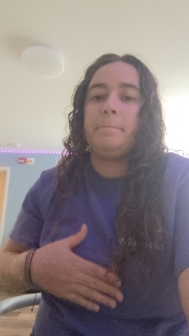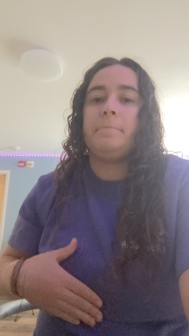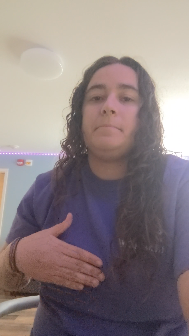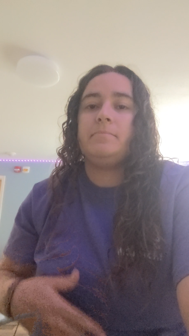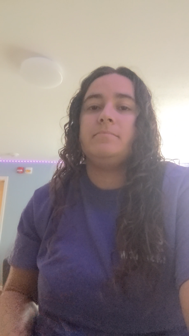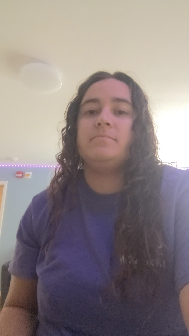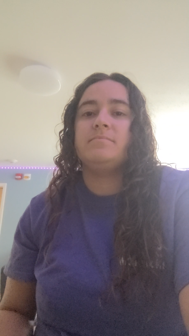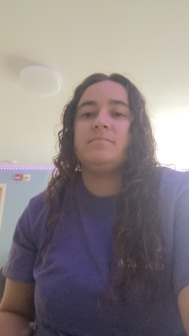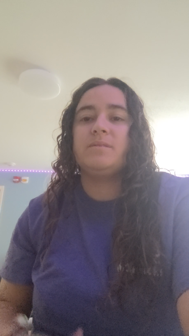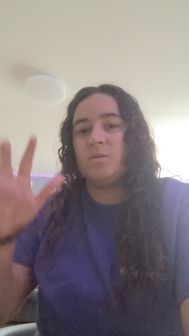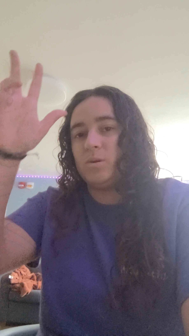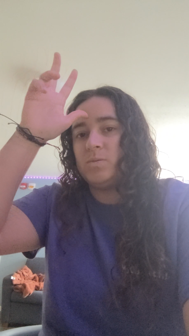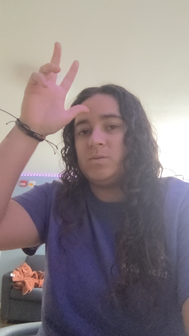rooster